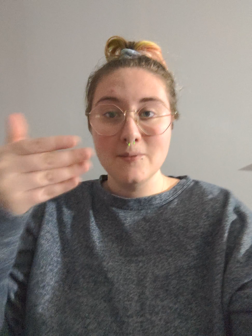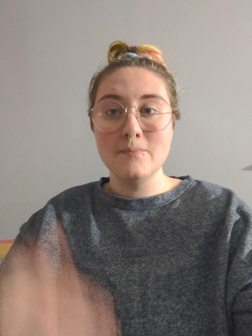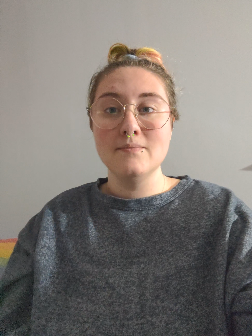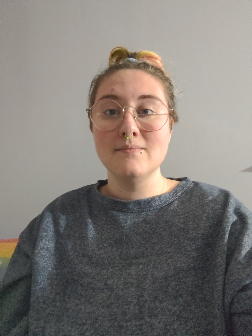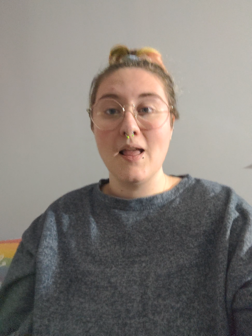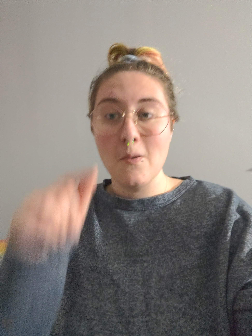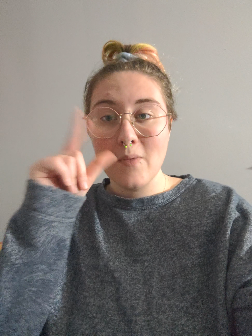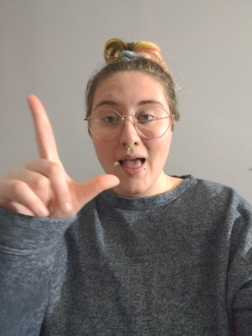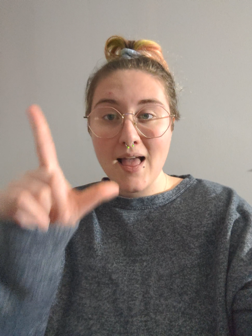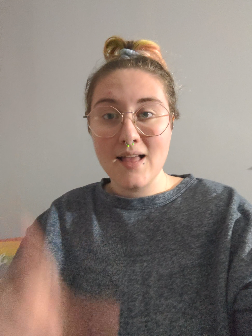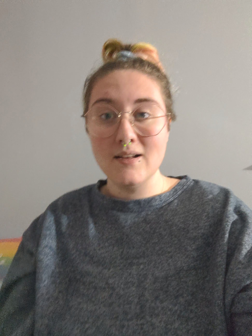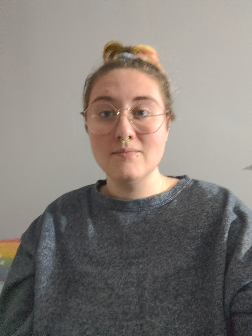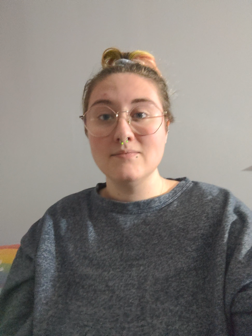wake